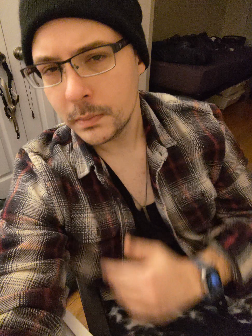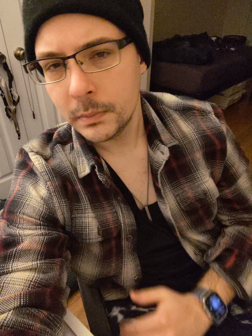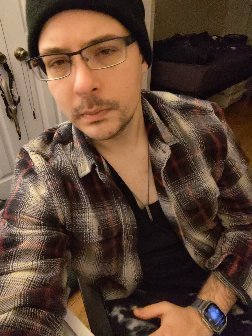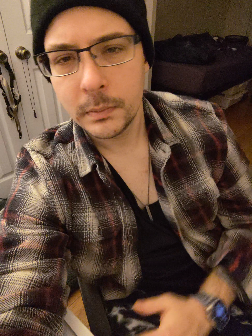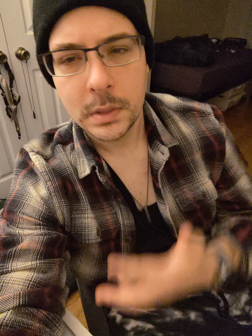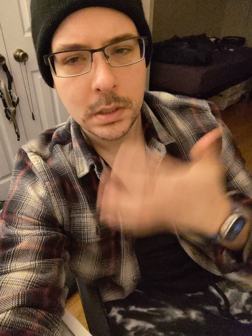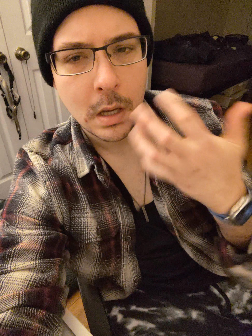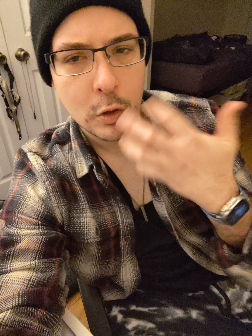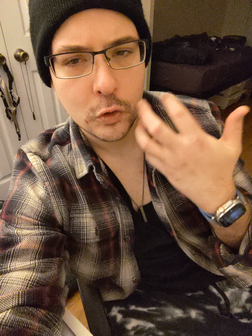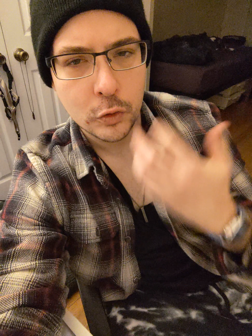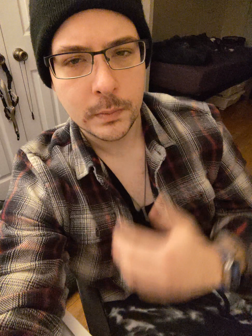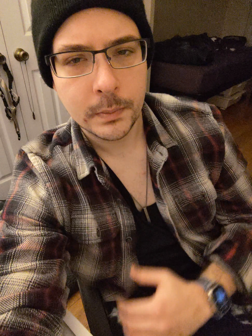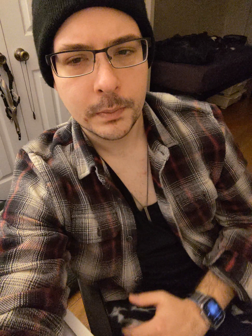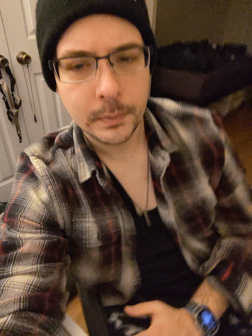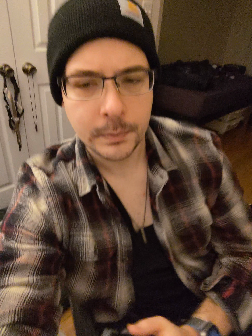tiger